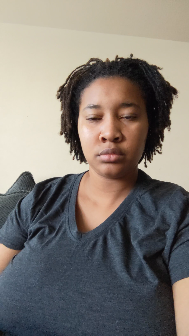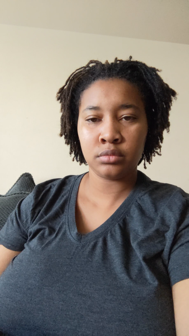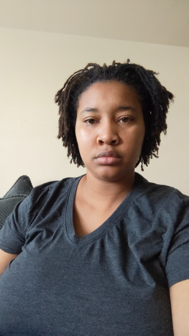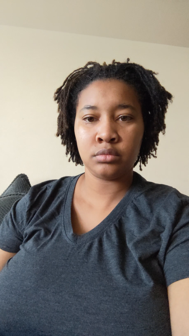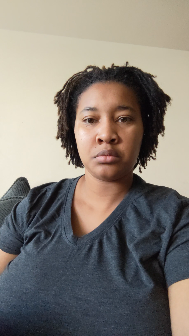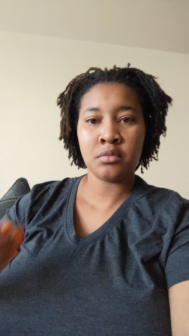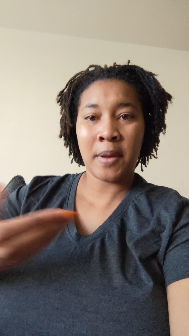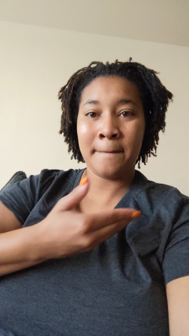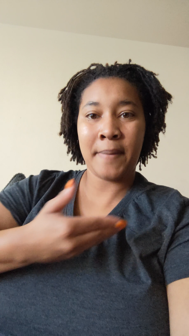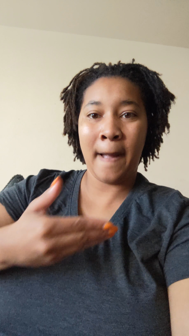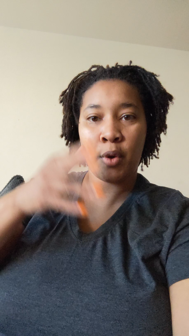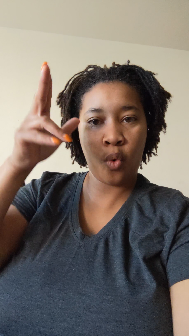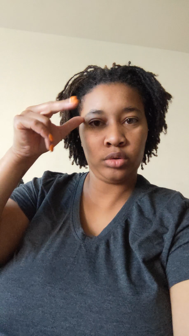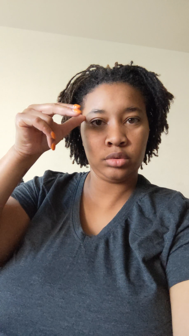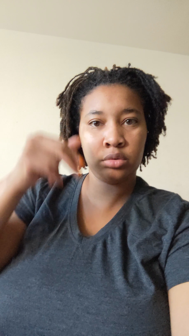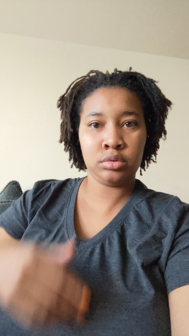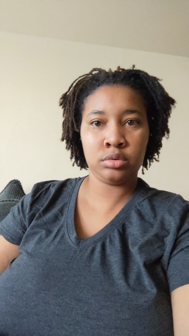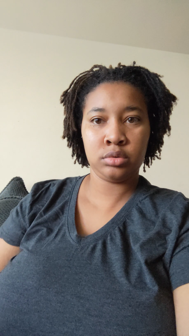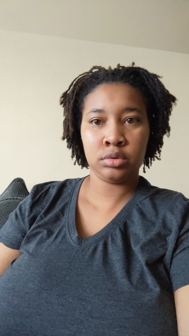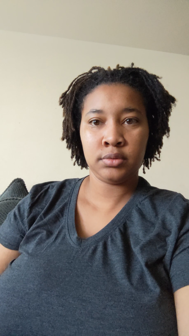pony